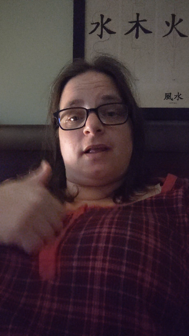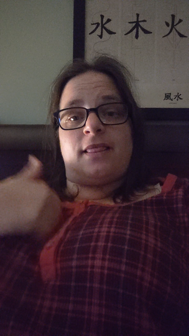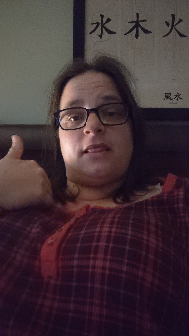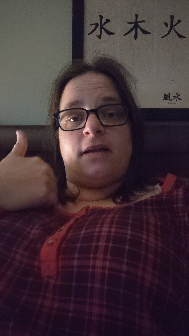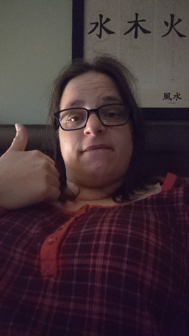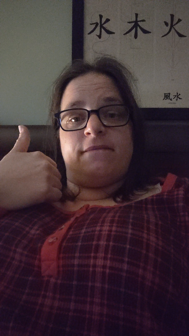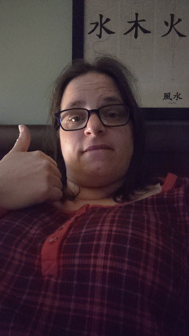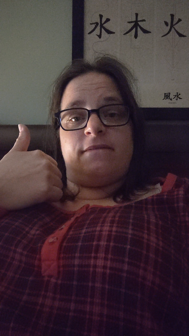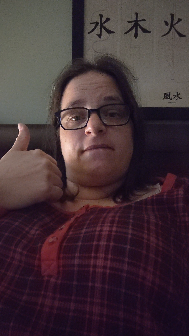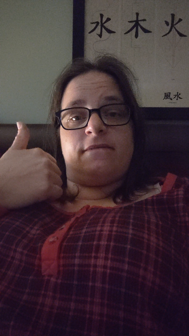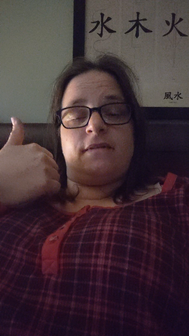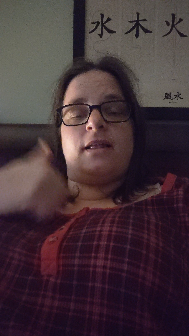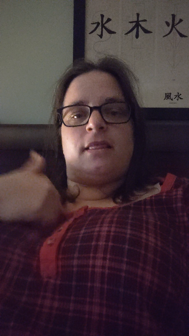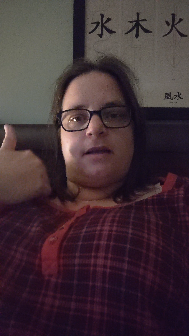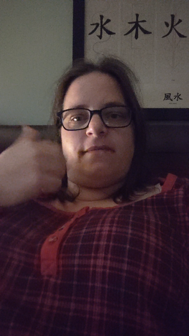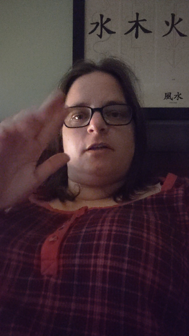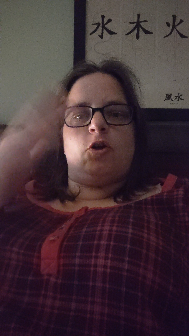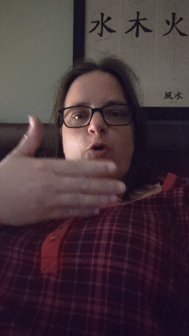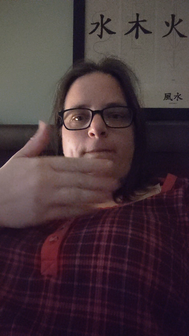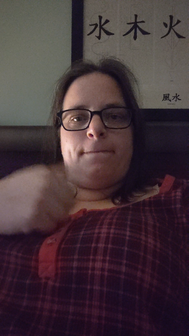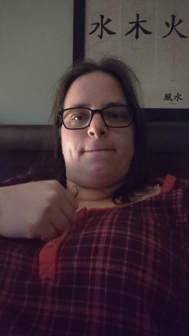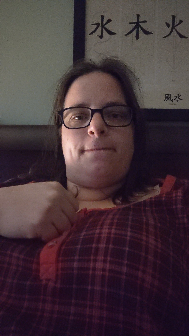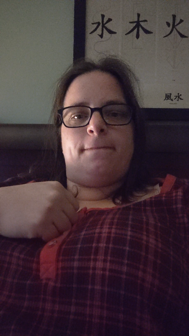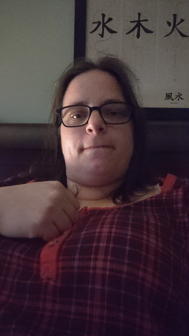living room